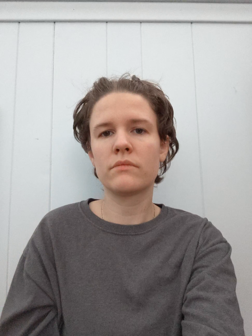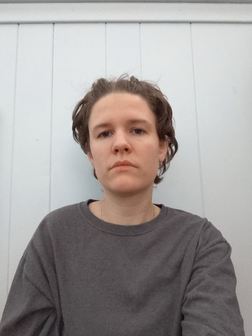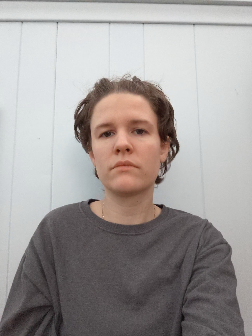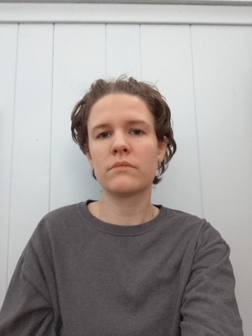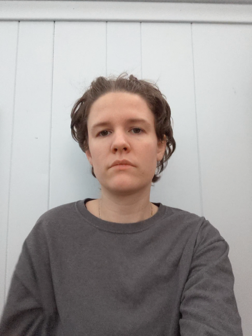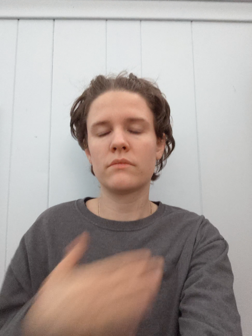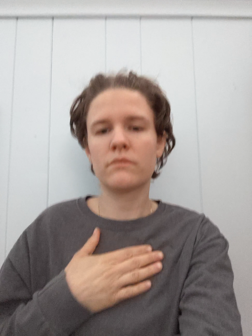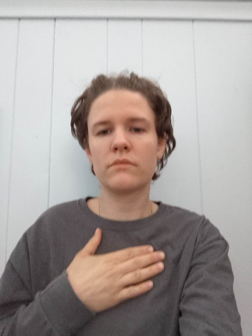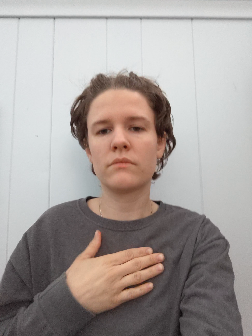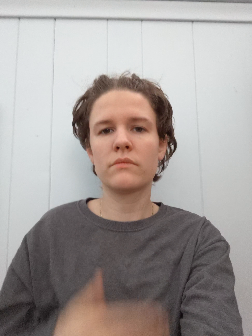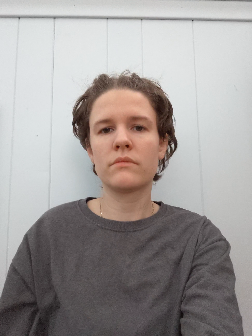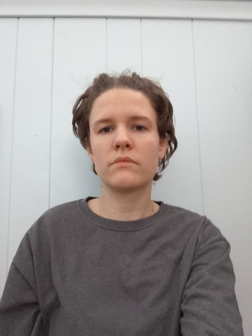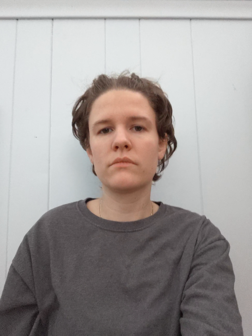my